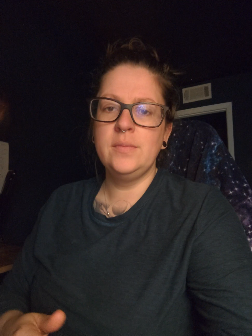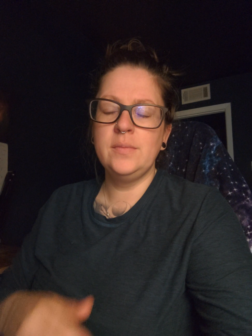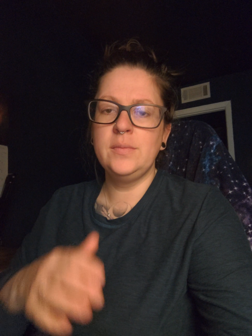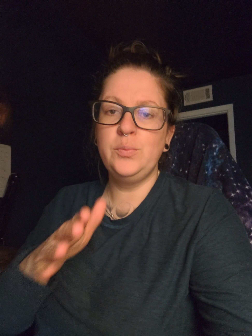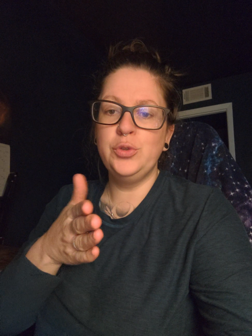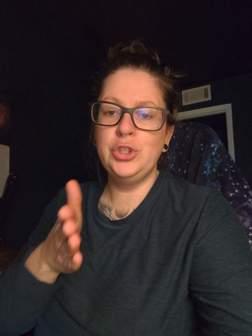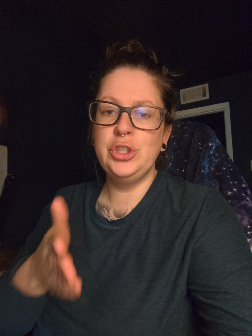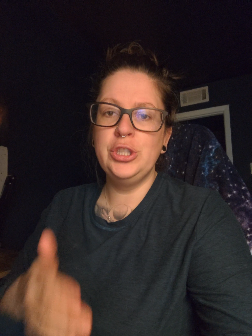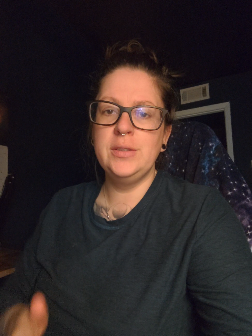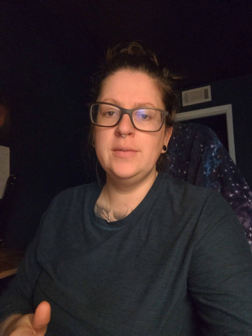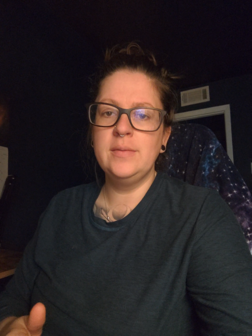book